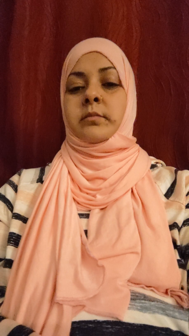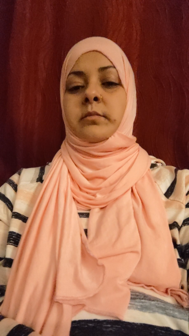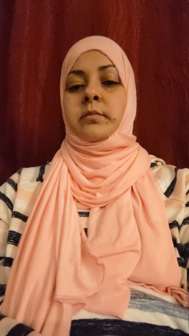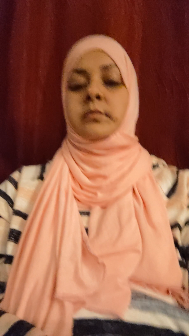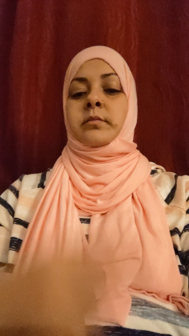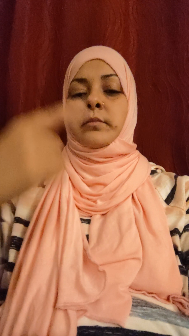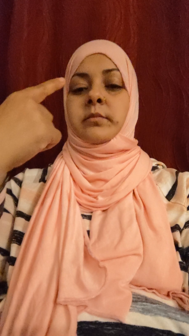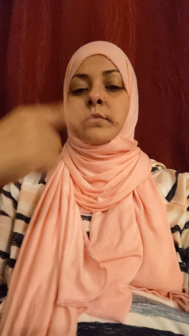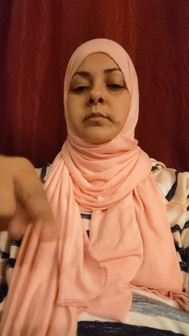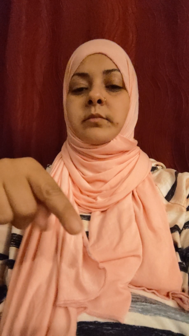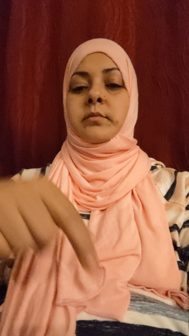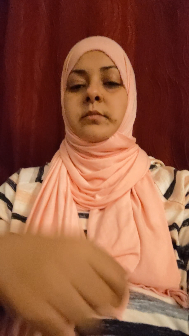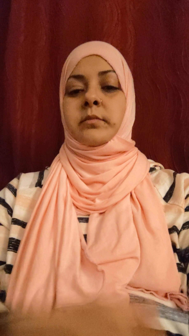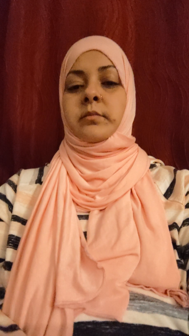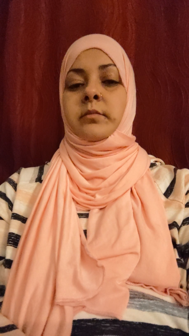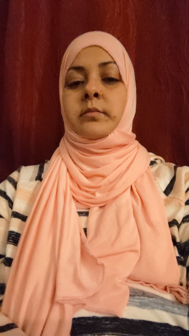cut